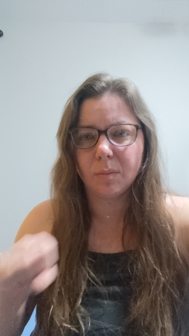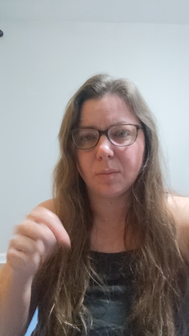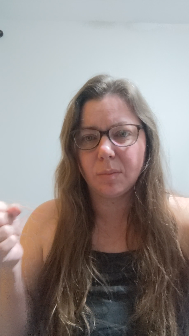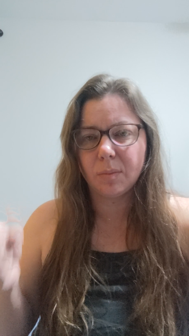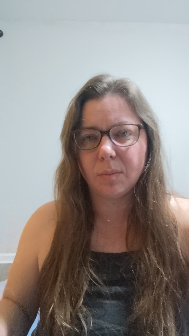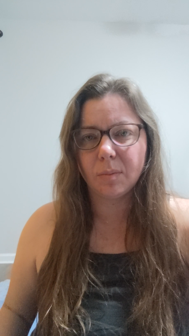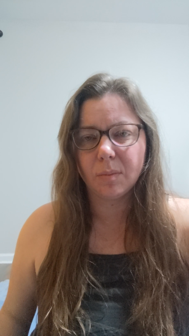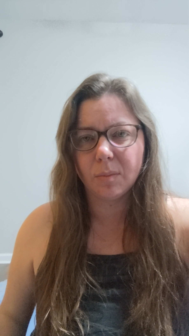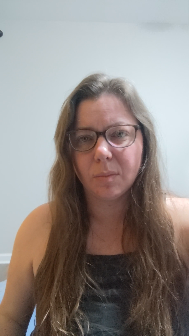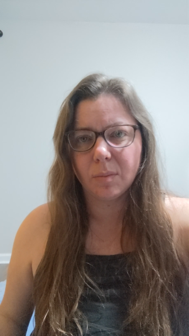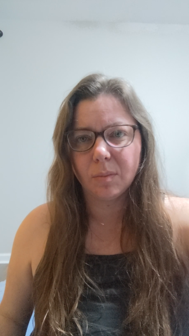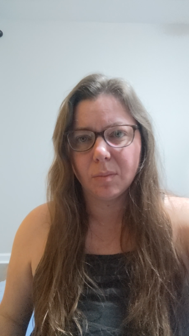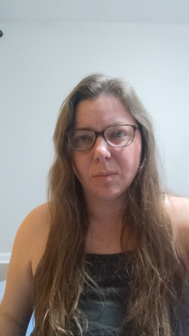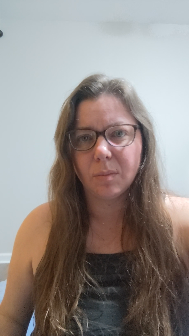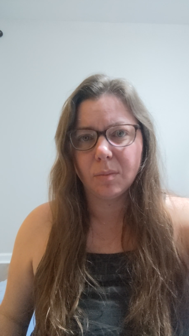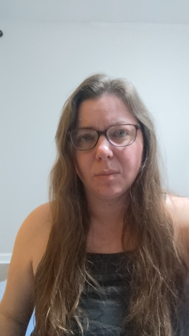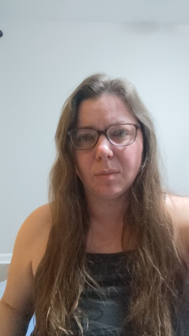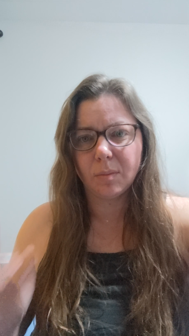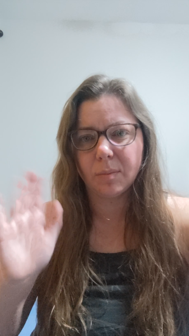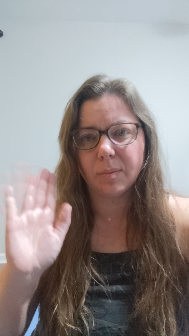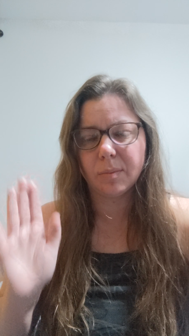hi